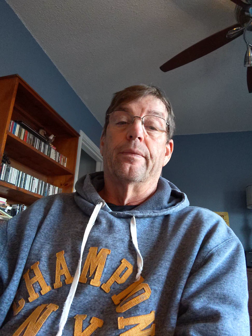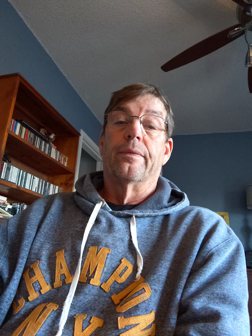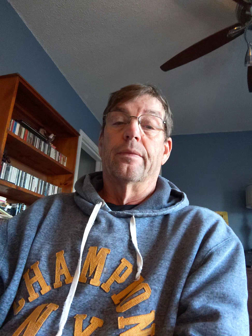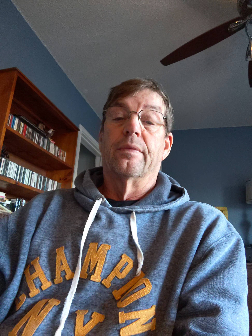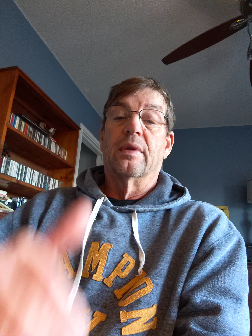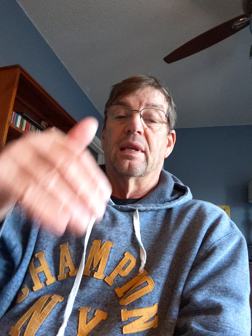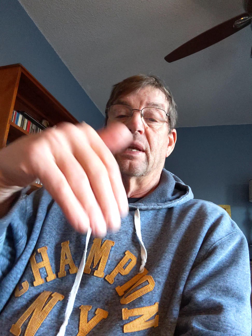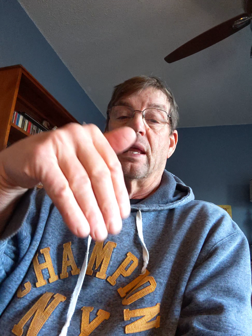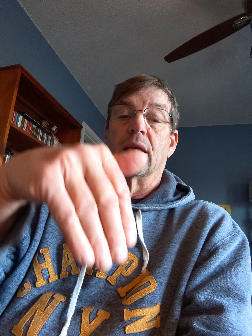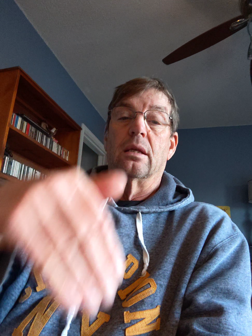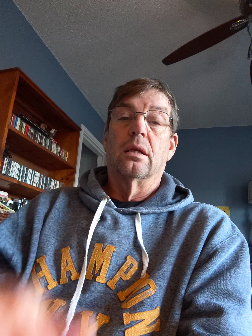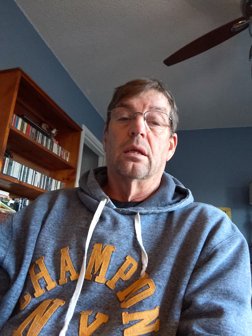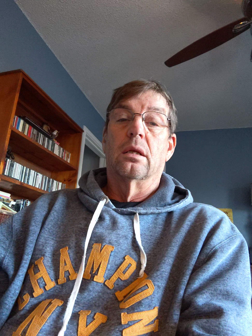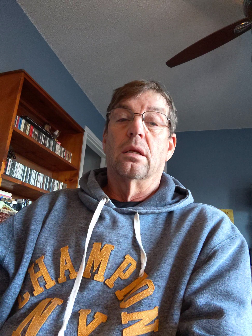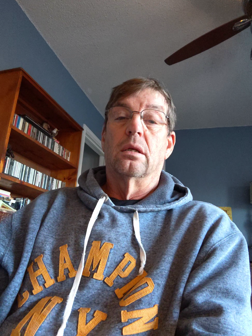night